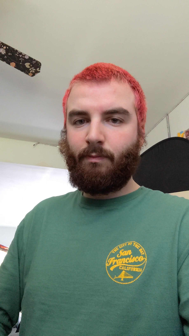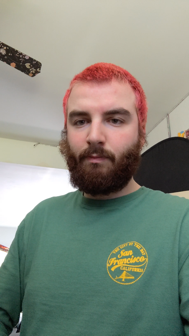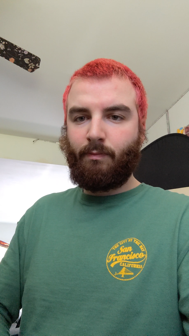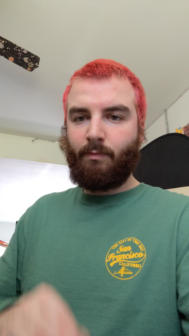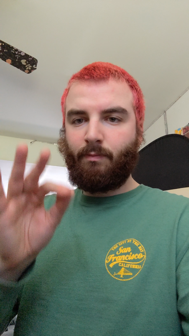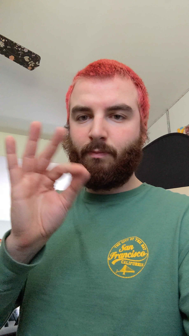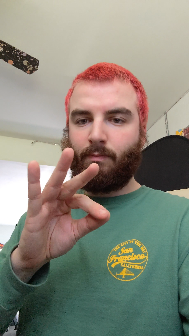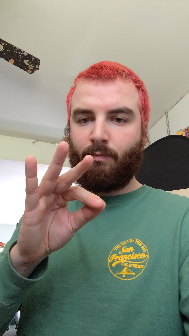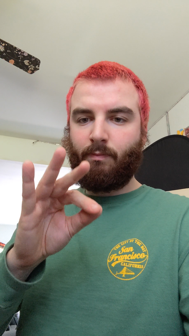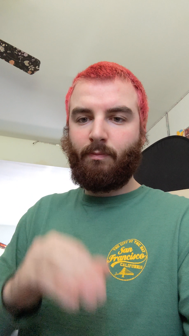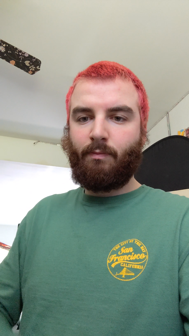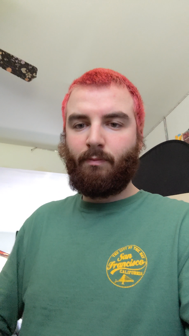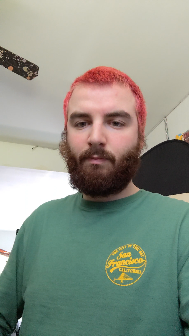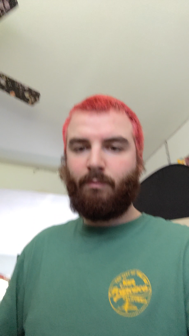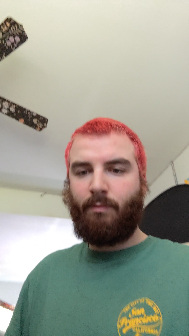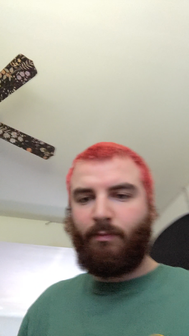fit